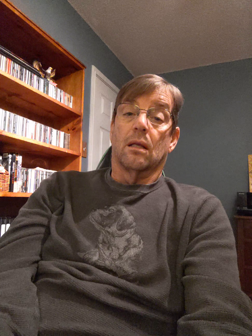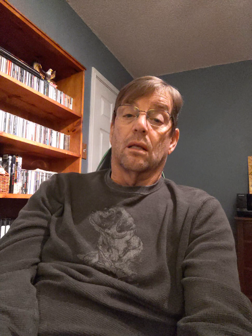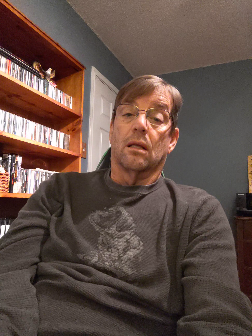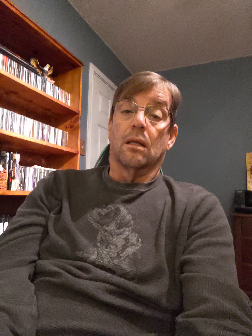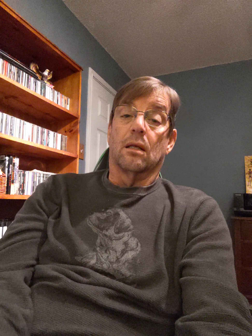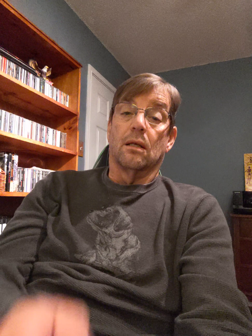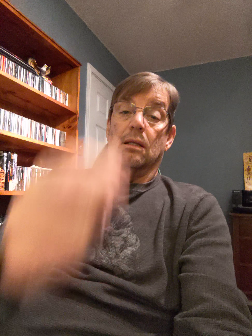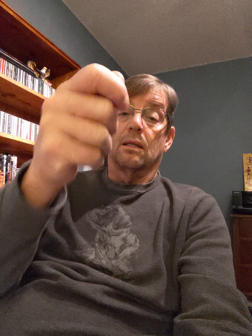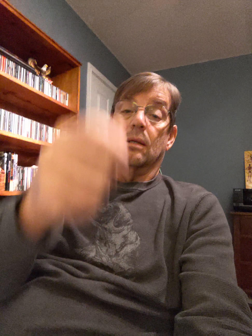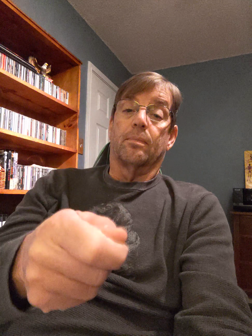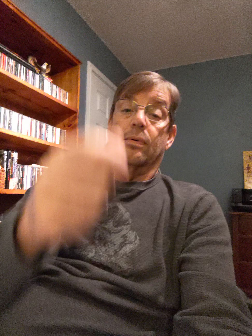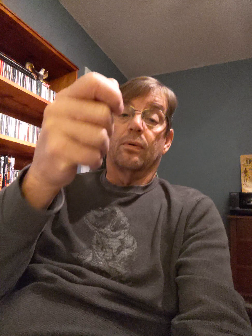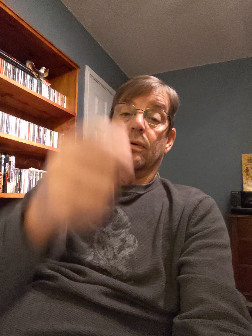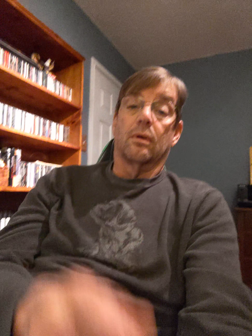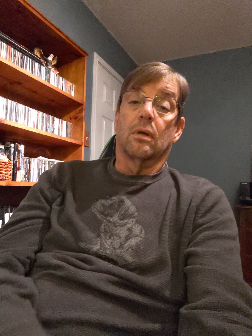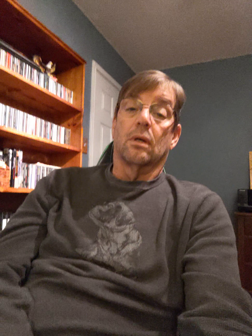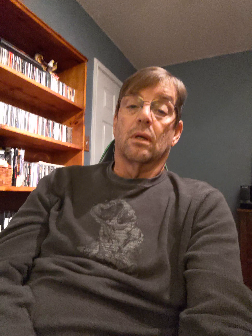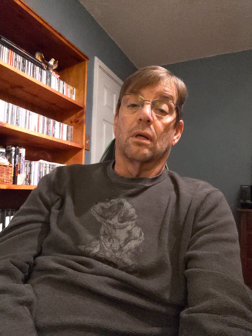zipper